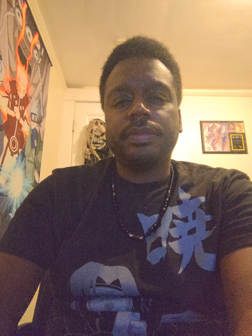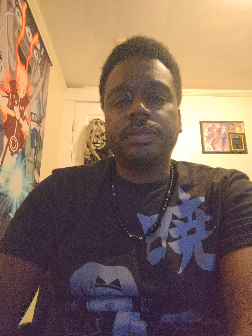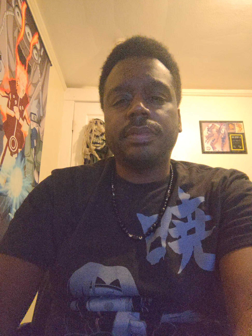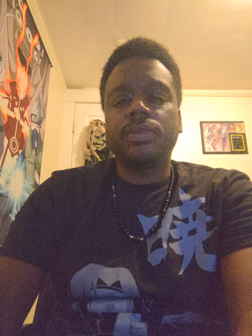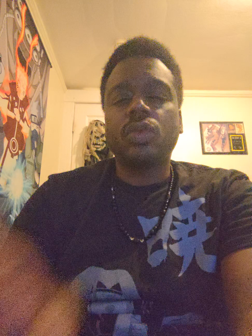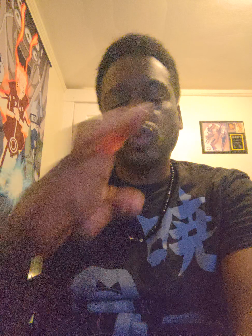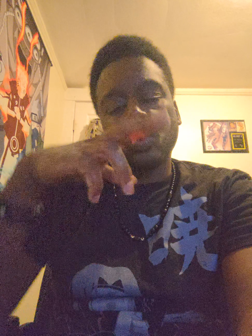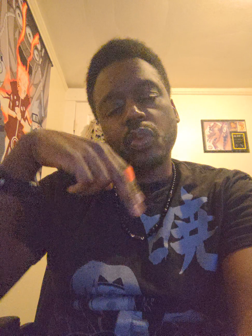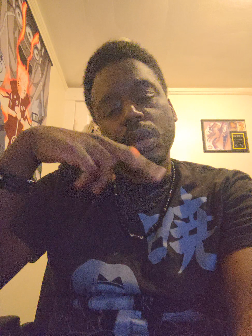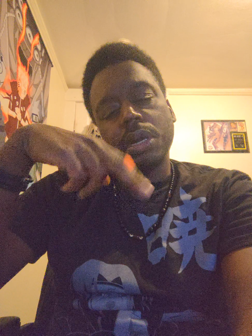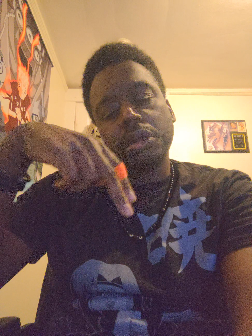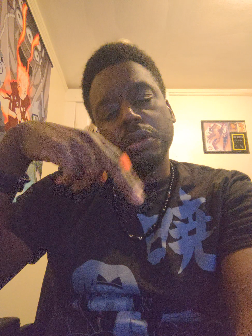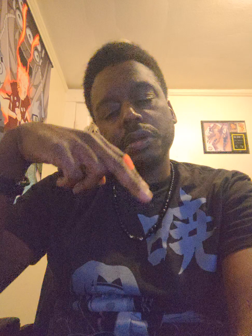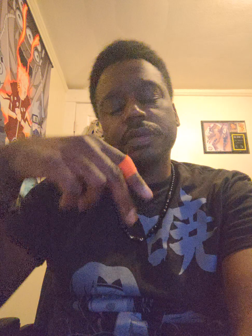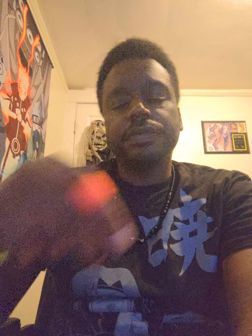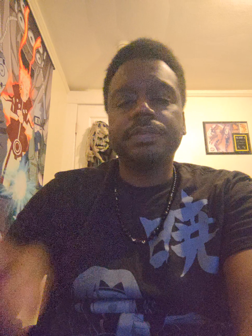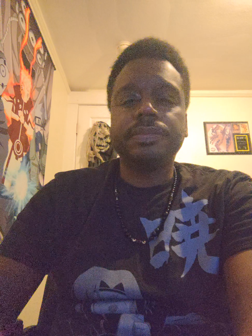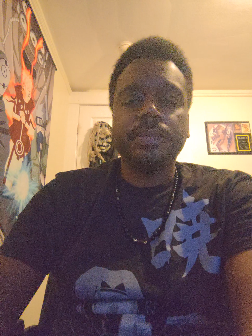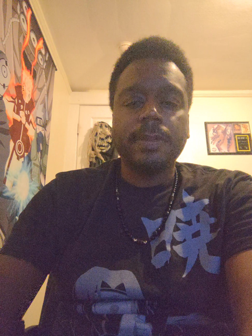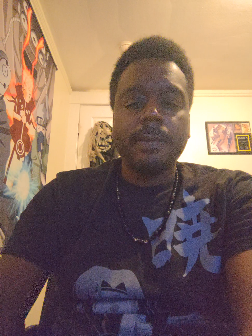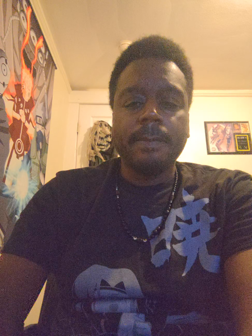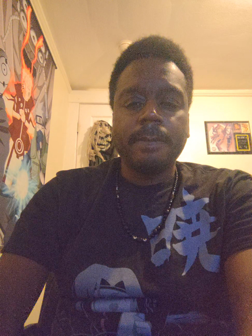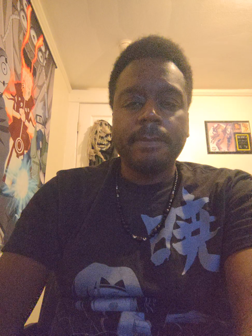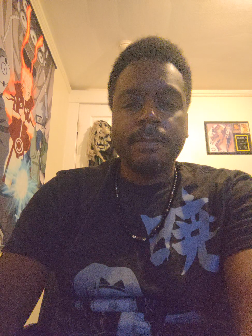read